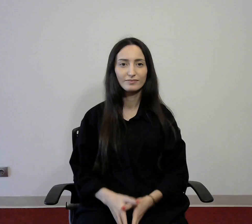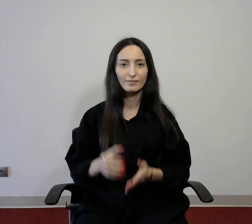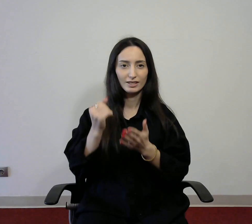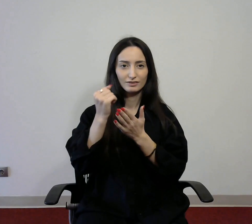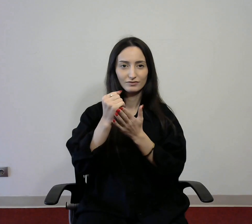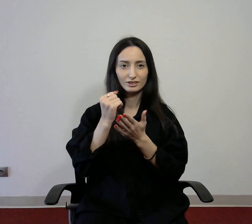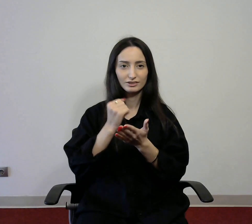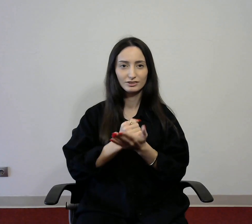viza